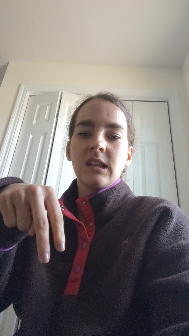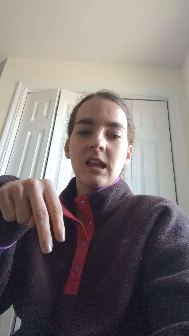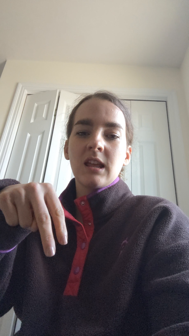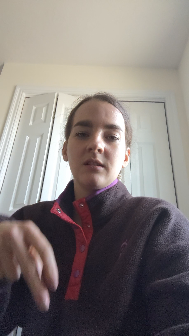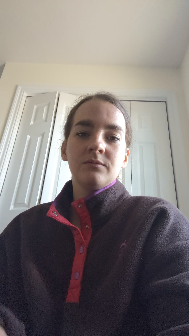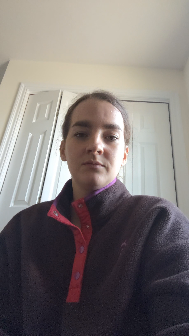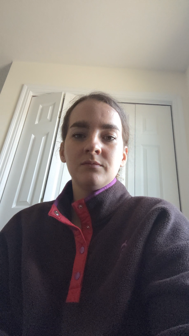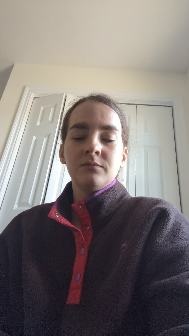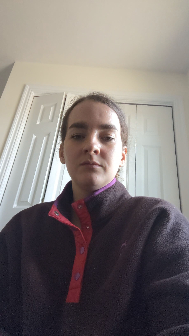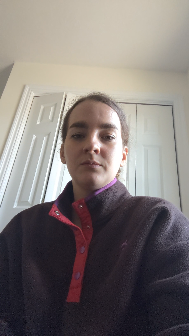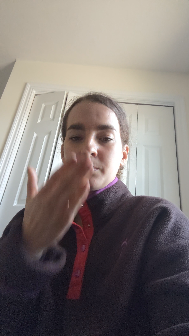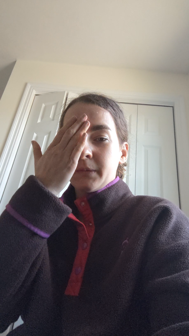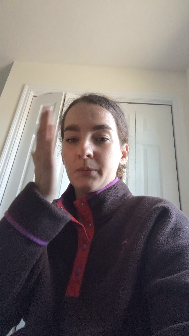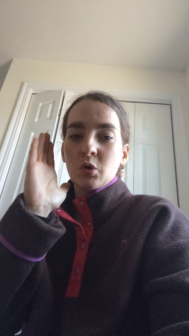peekaboo